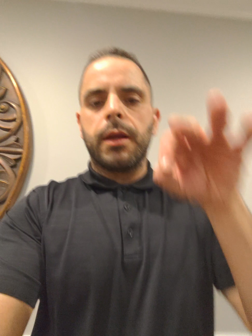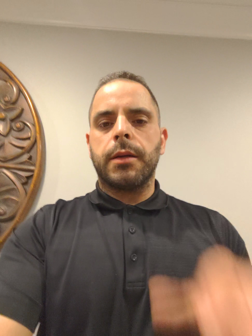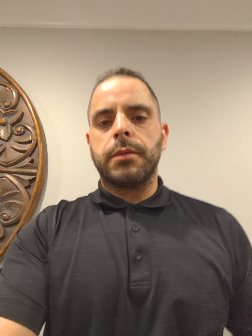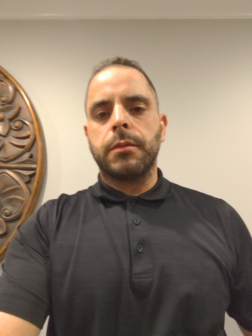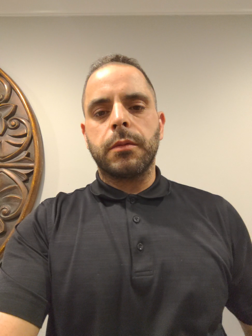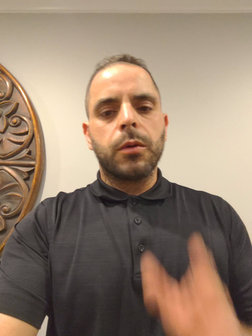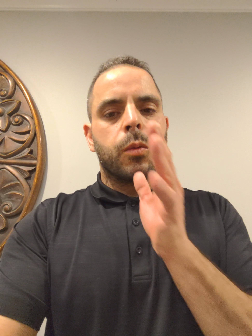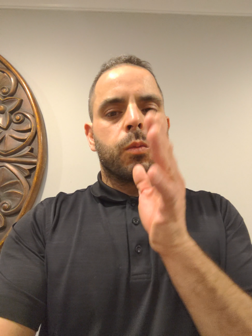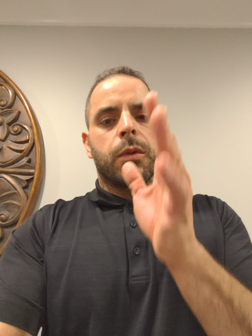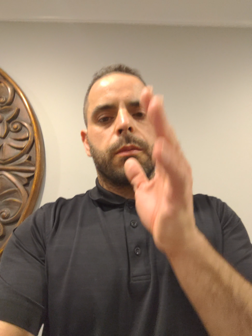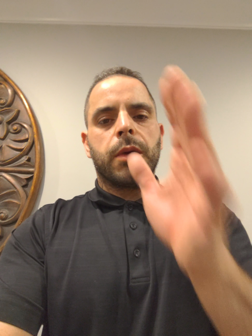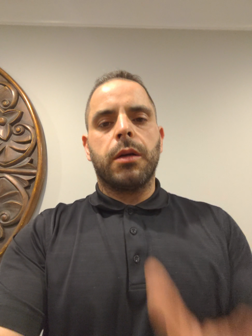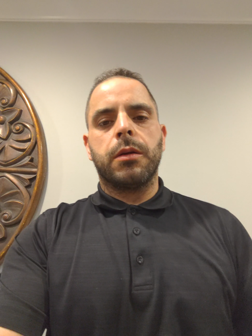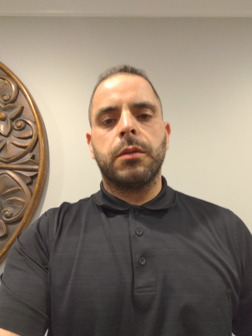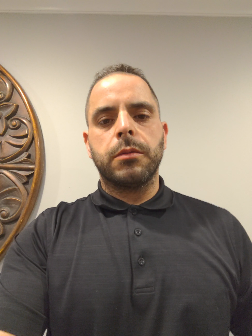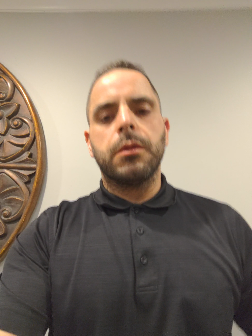grandma